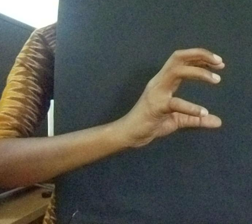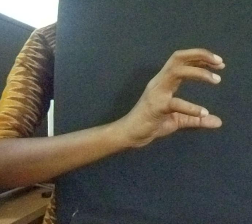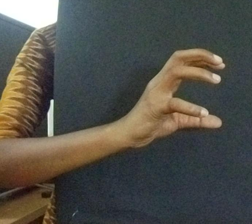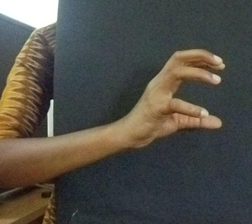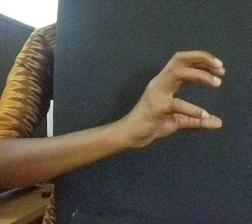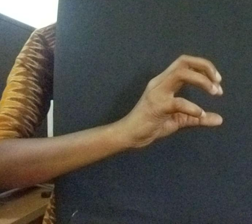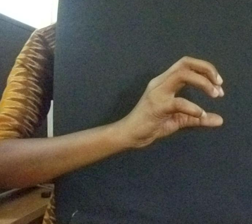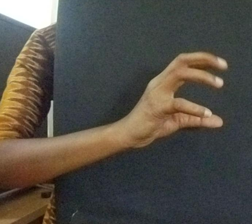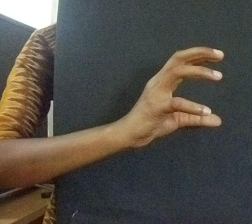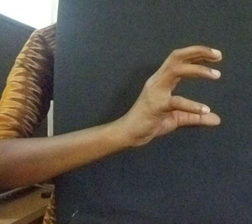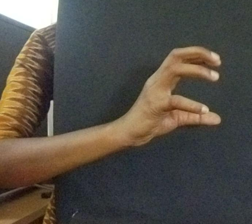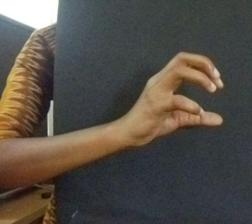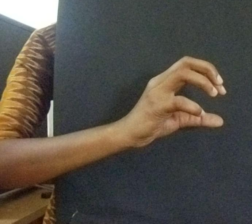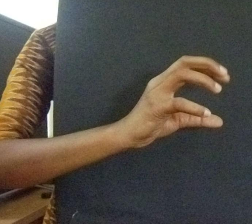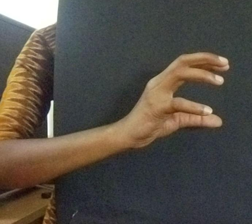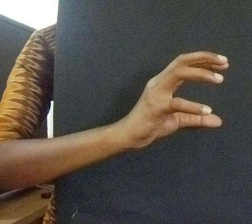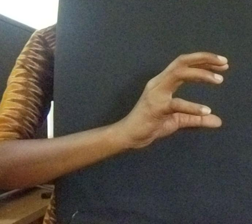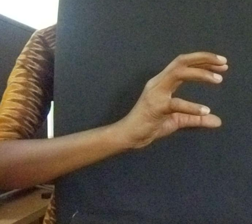pain